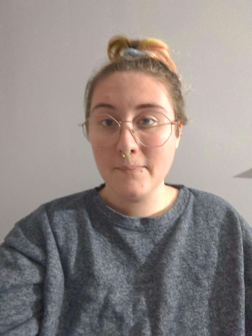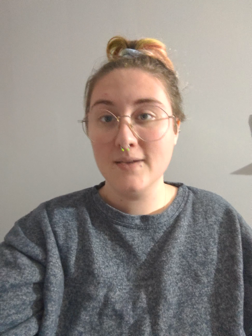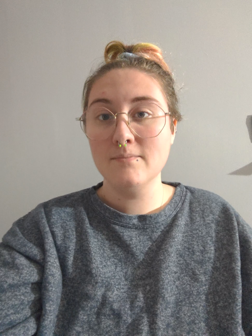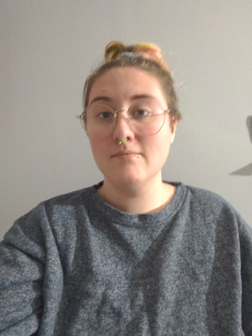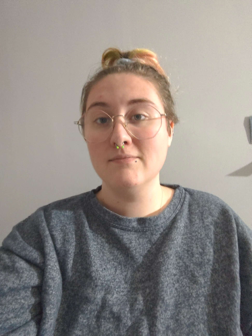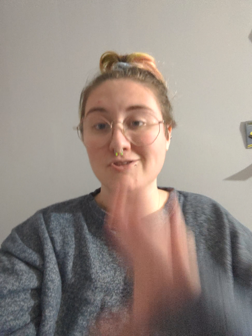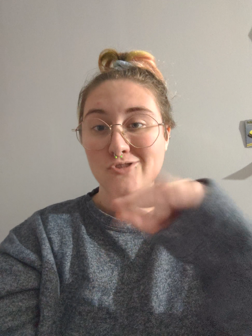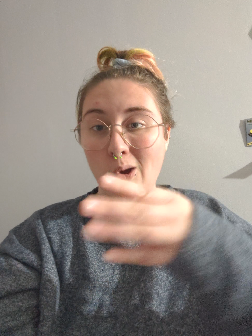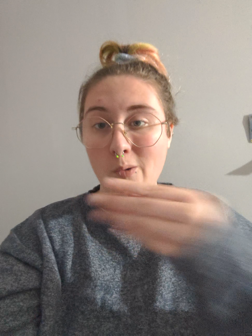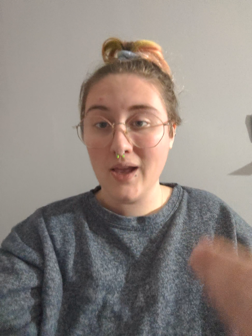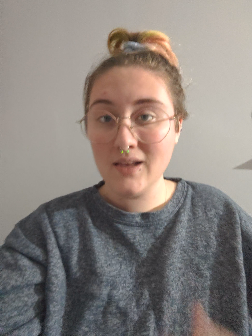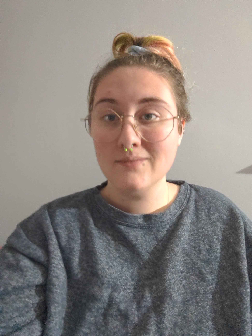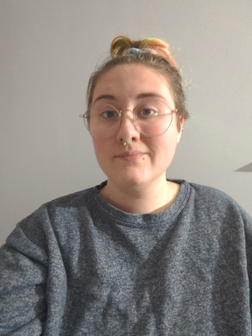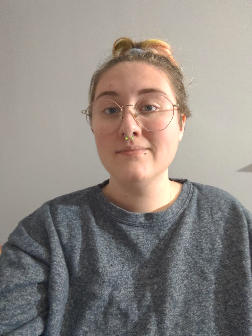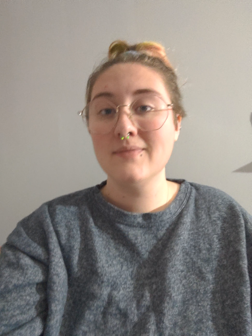story